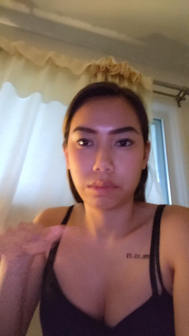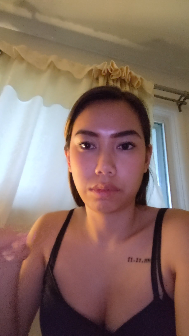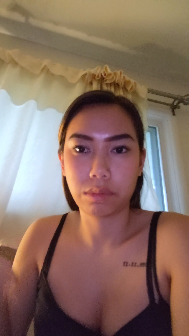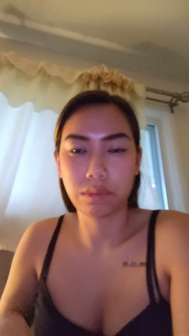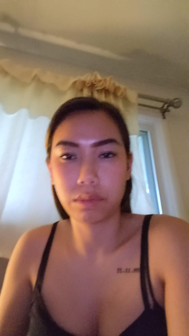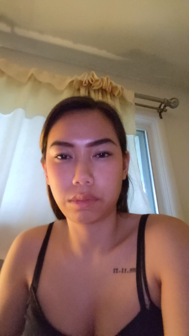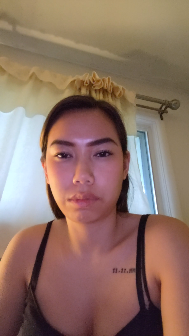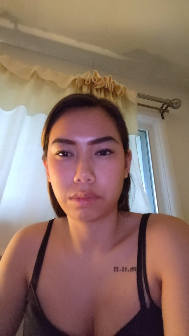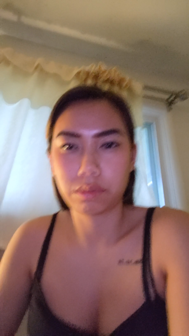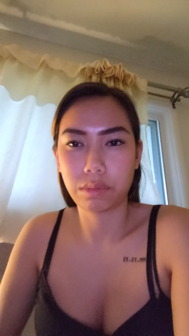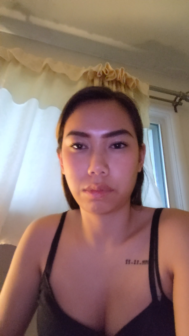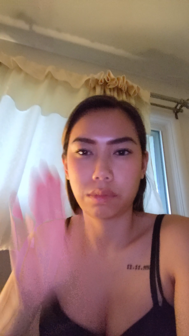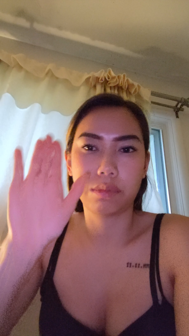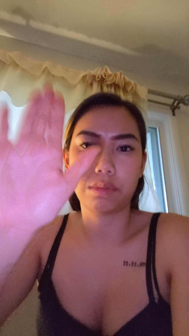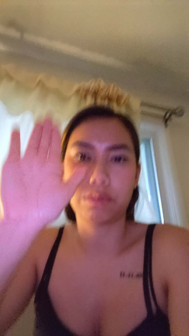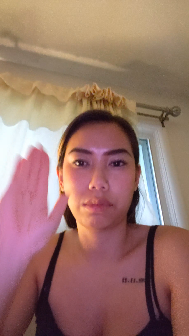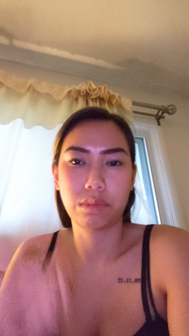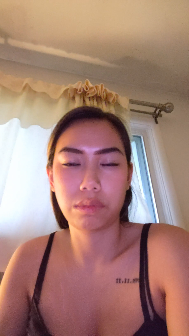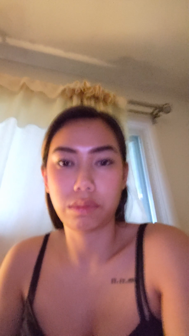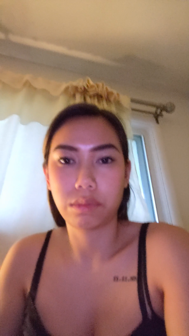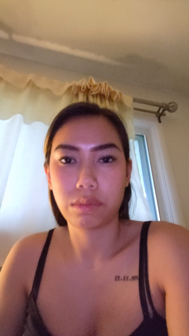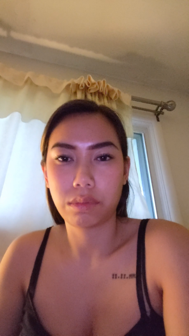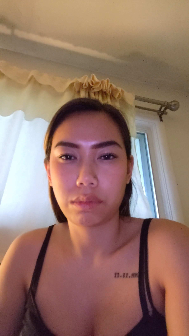give me five